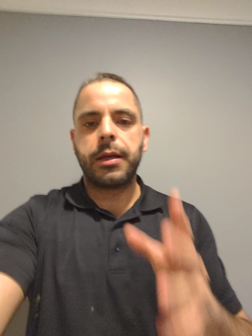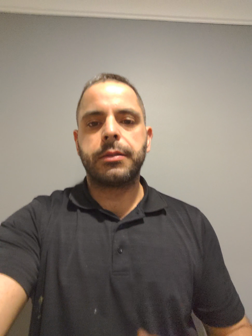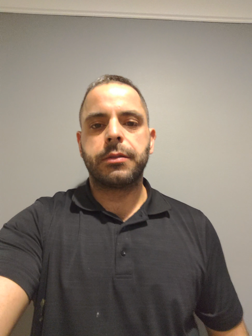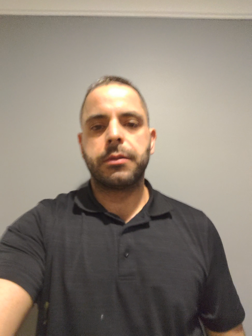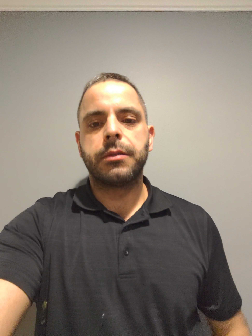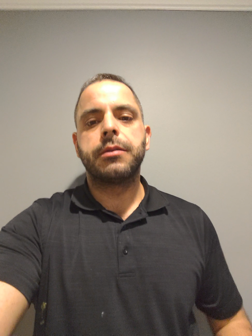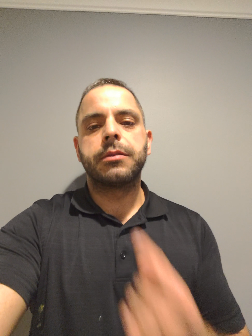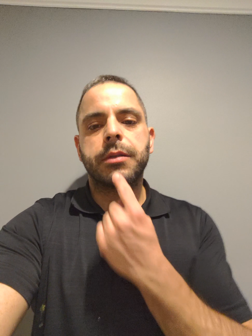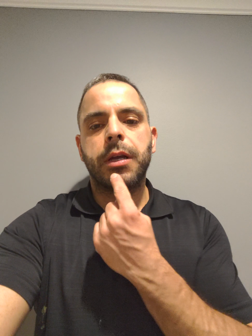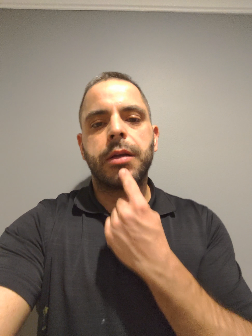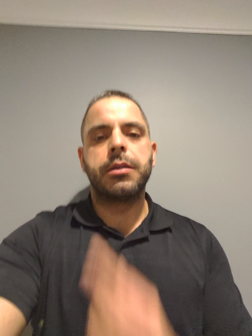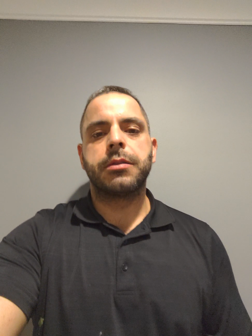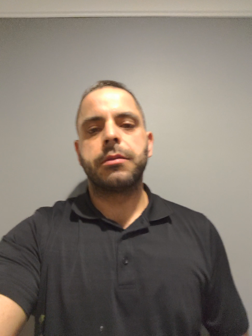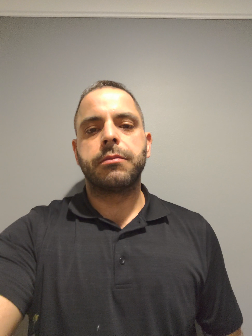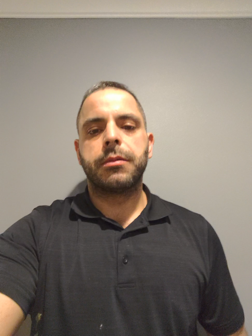say